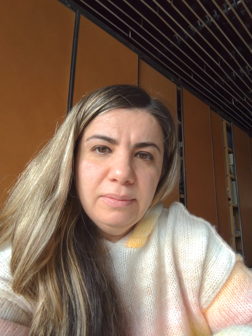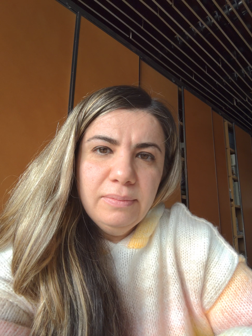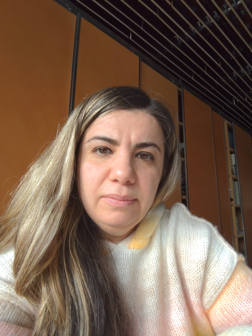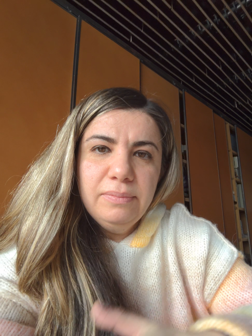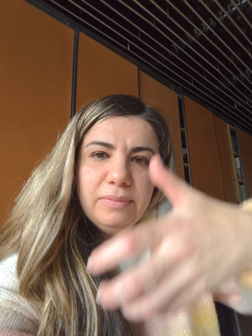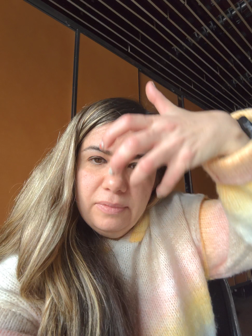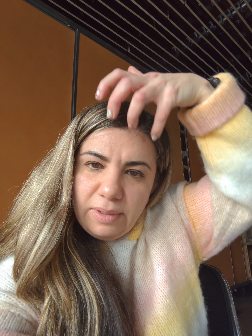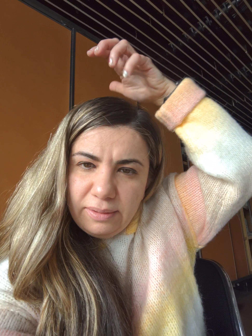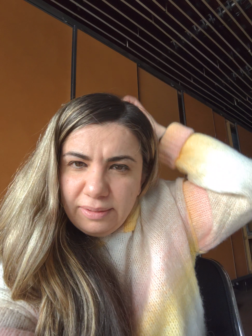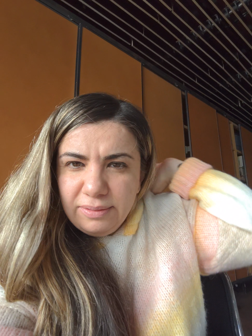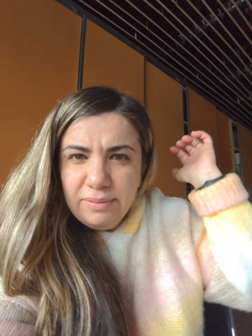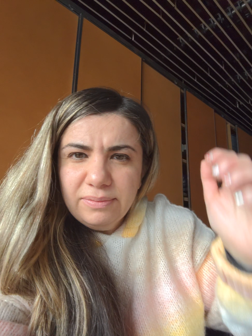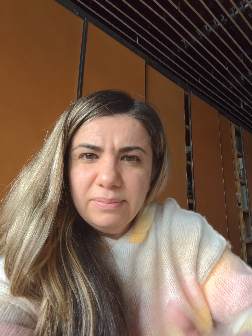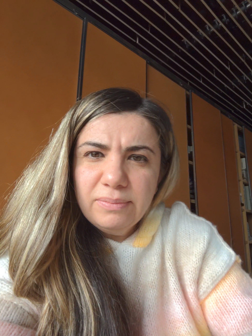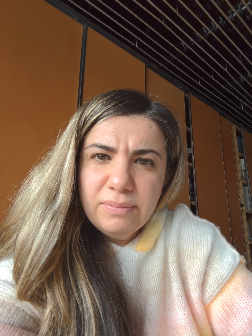lion